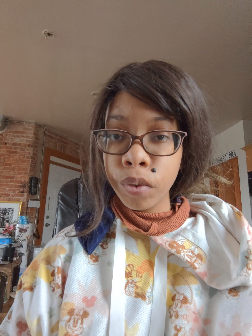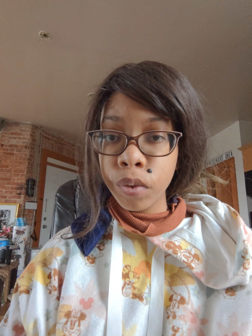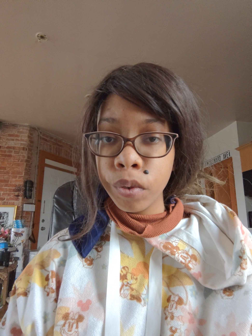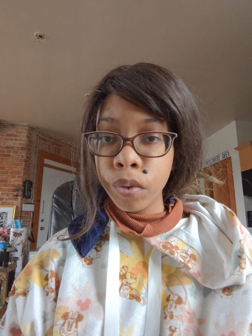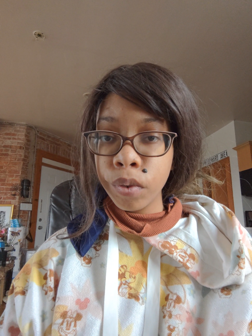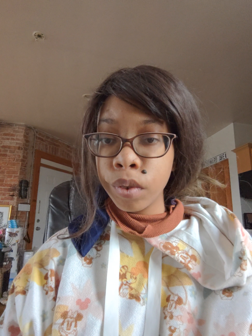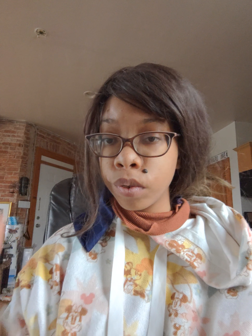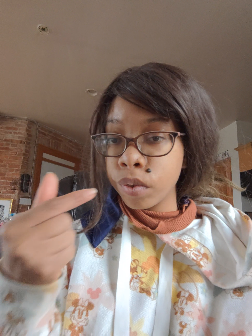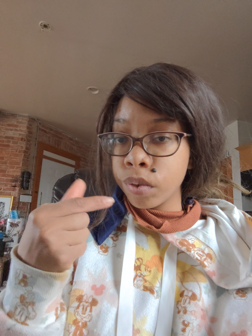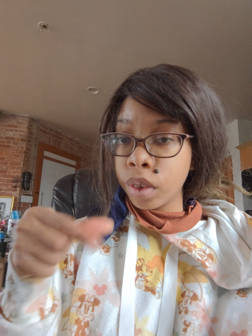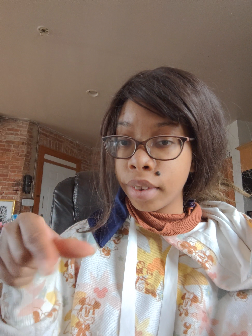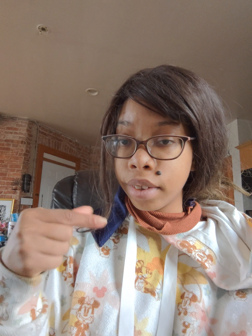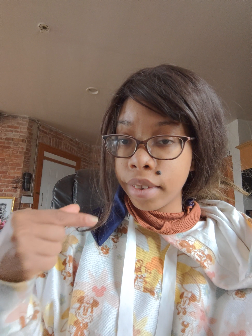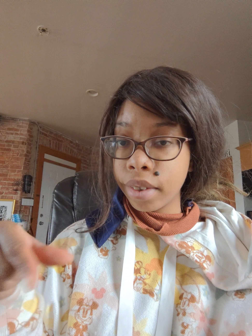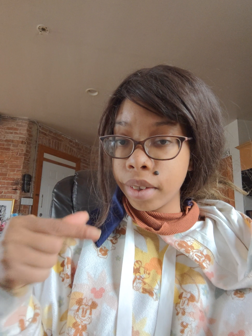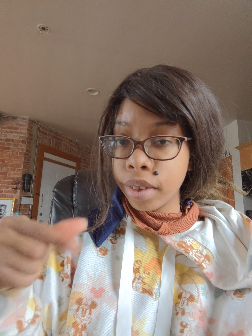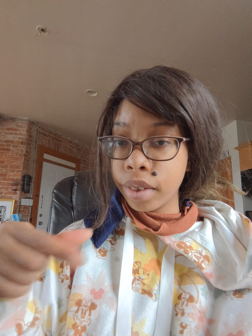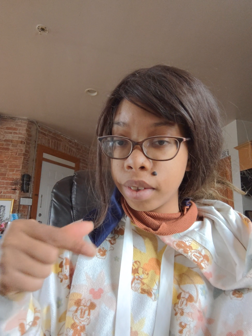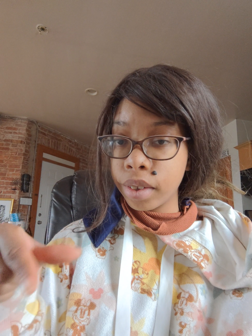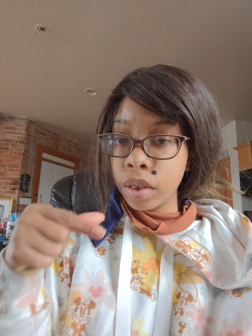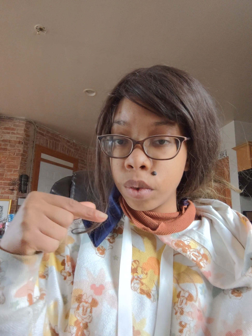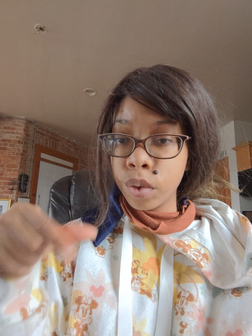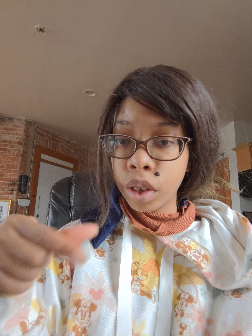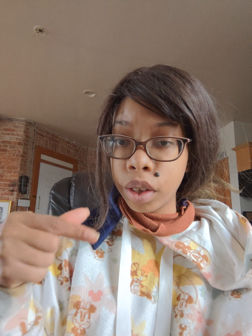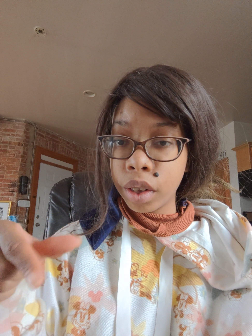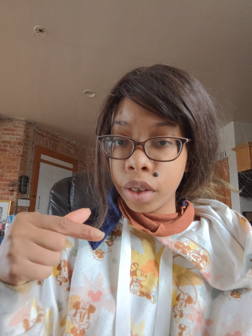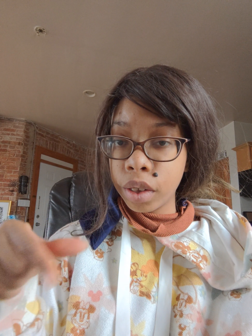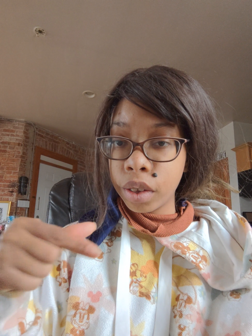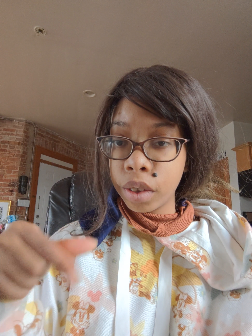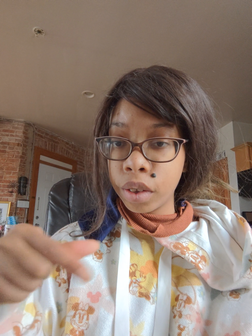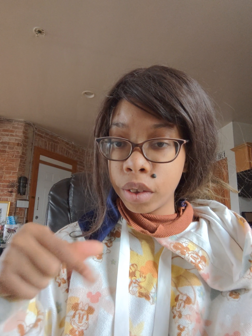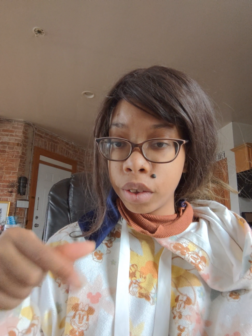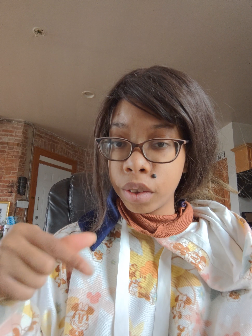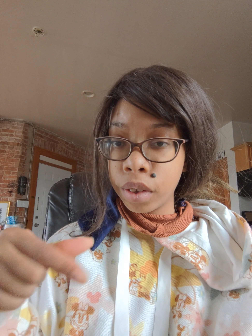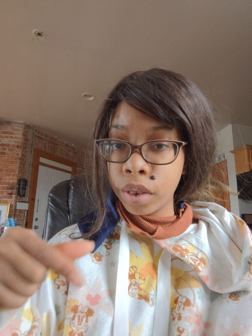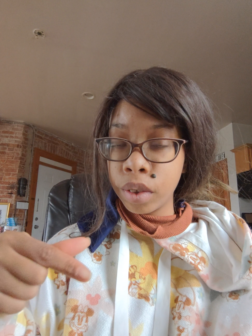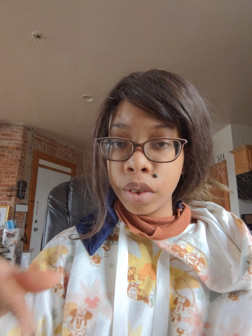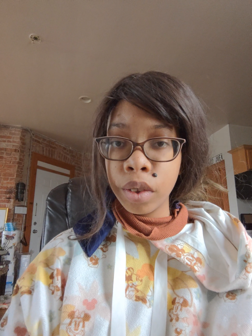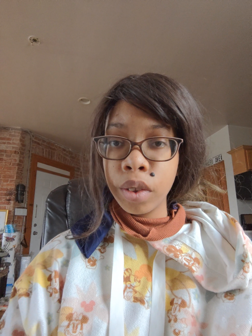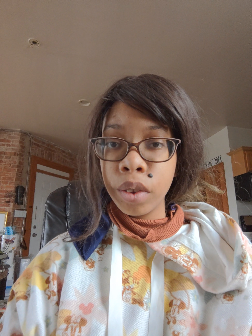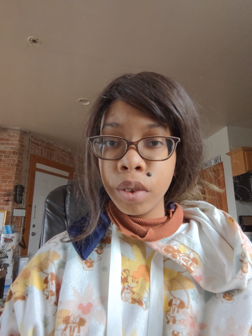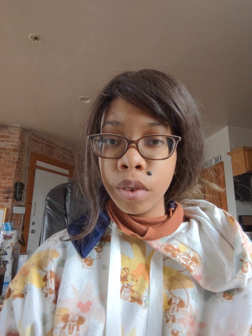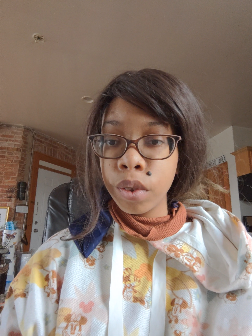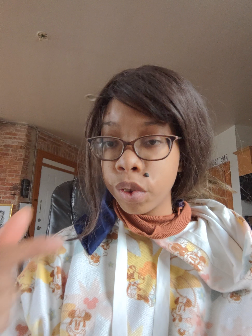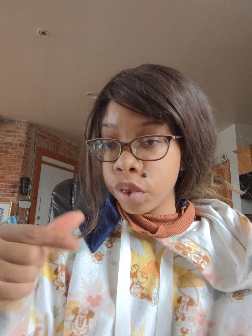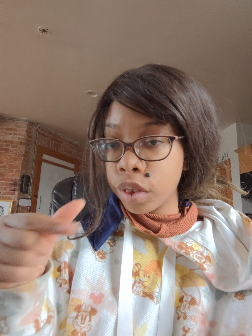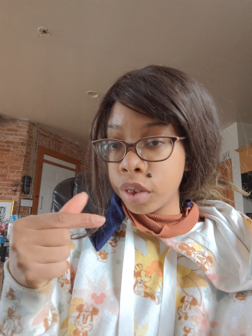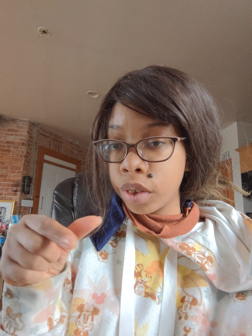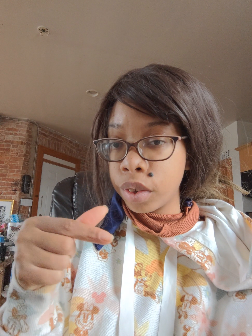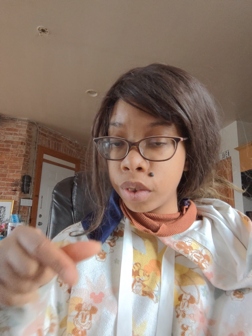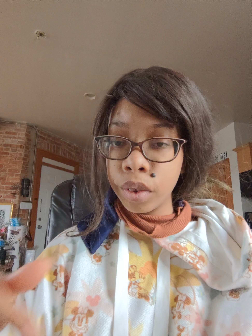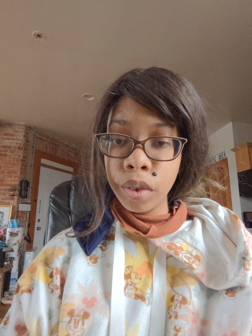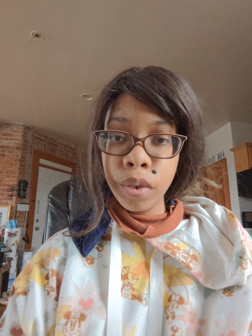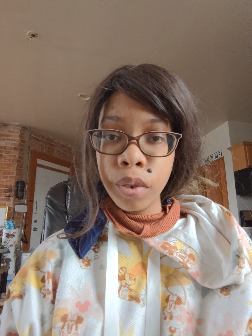green